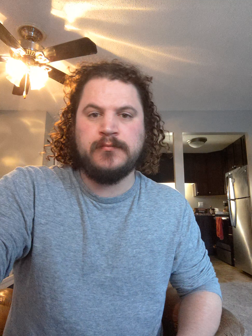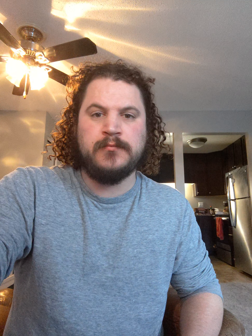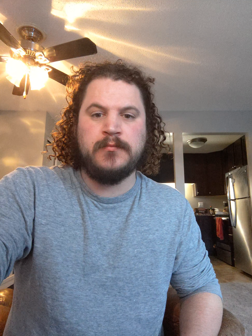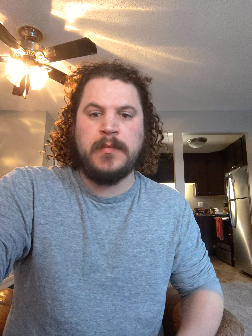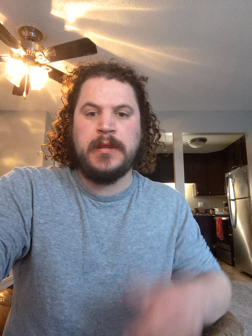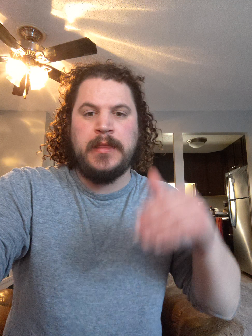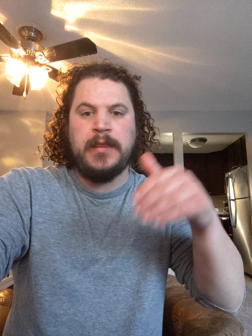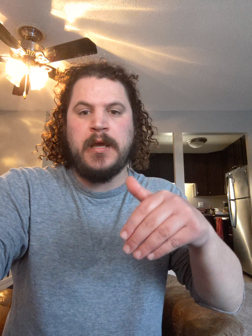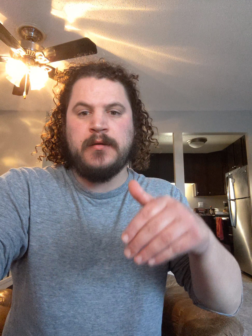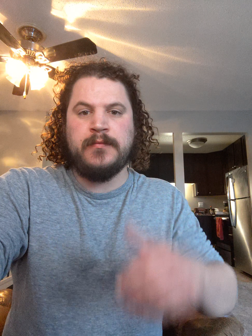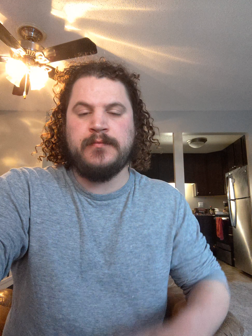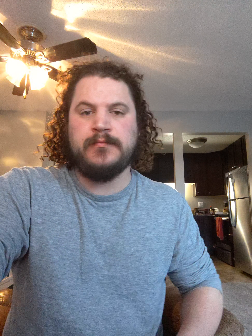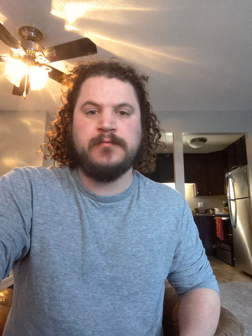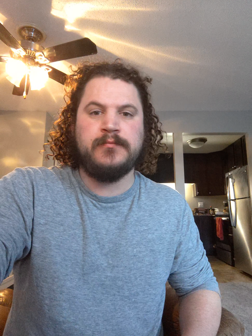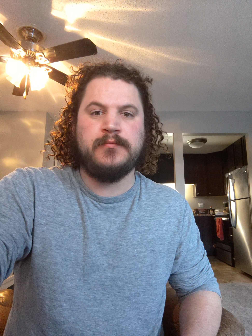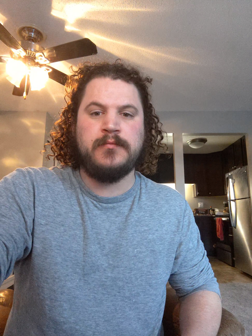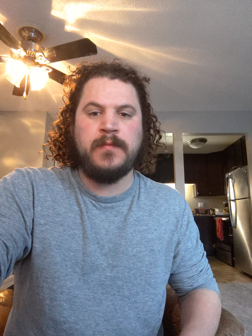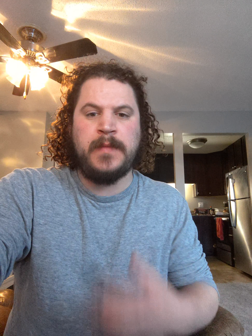night